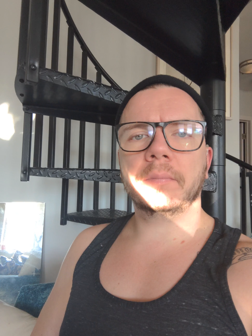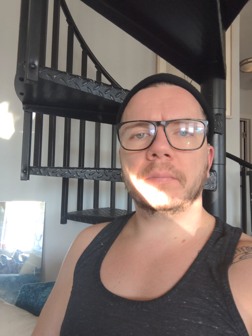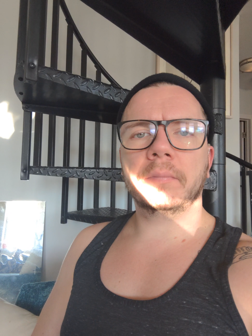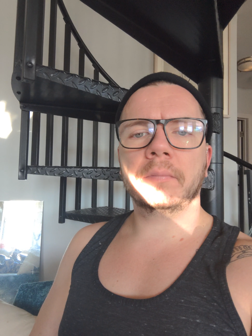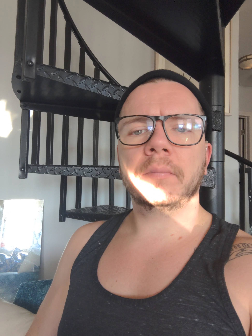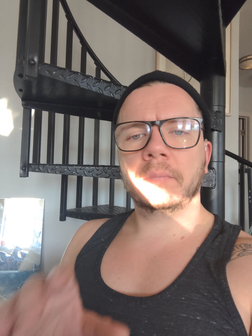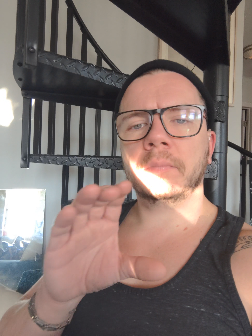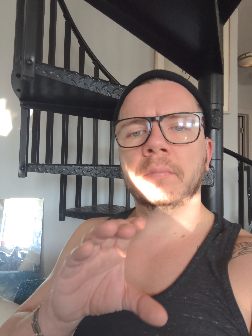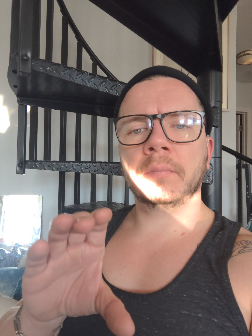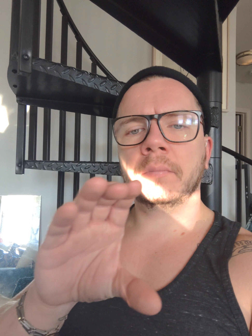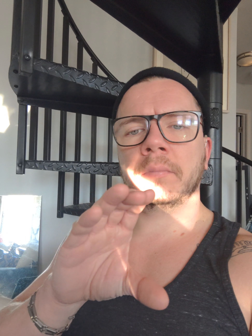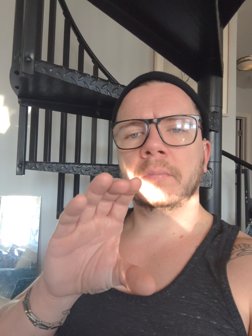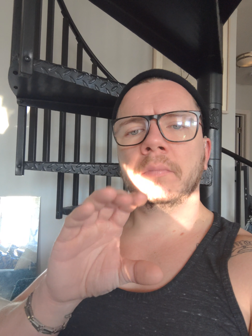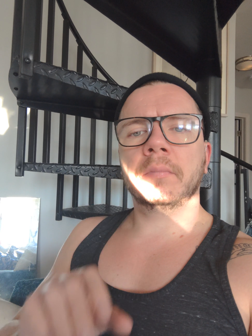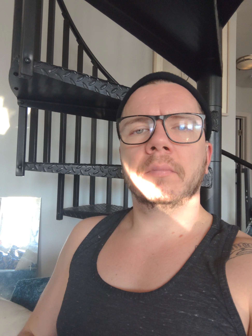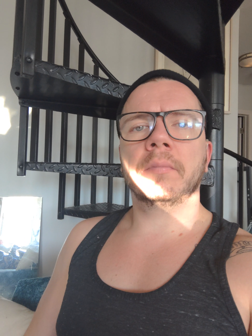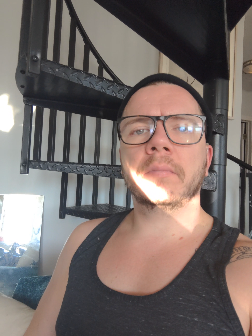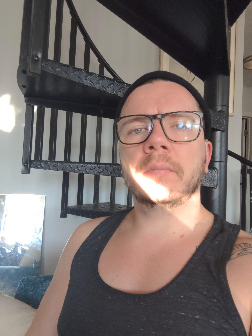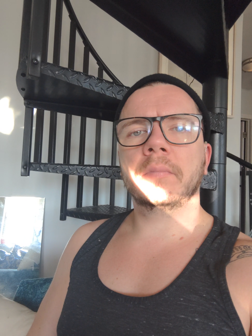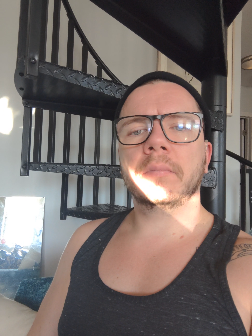chocolate